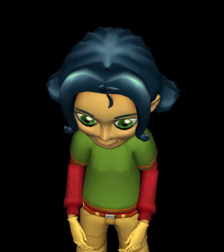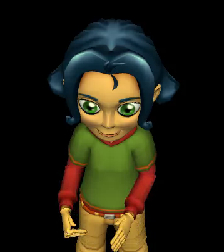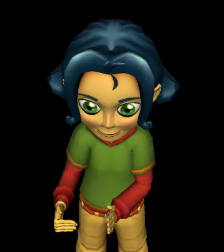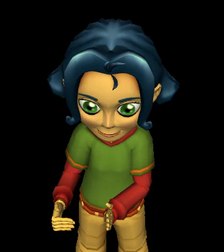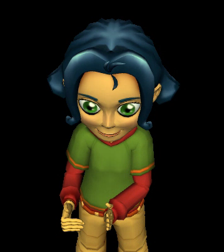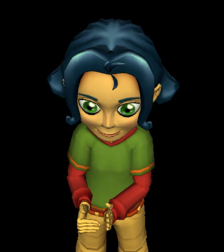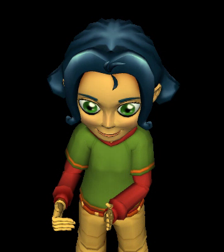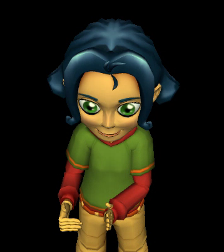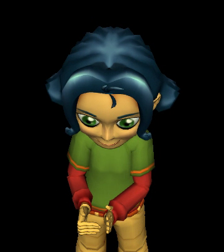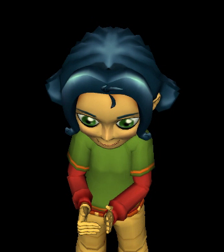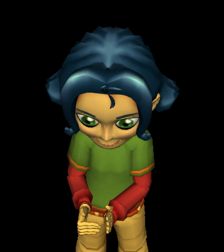مرة أخرى